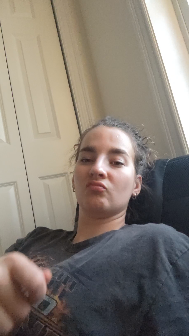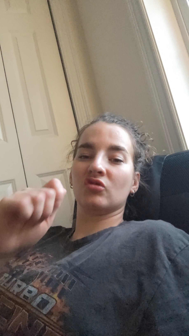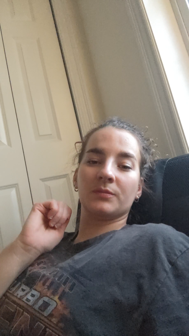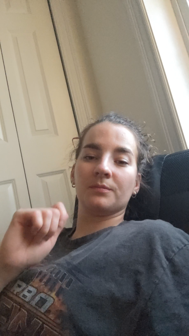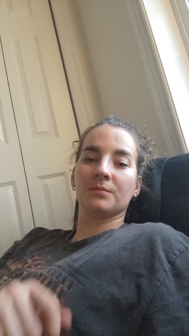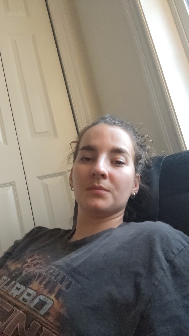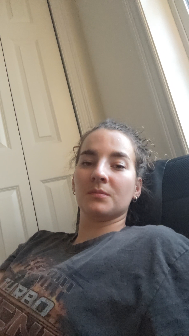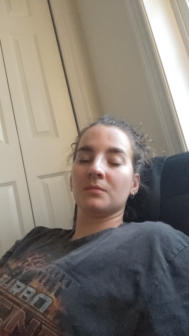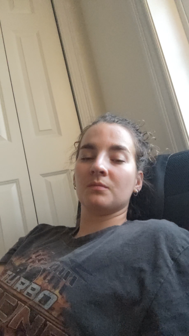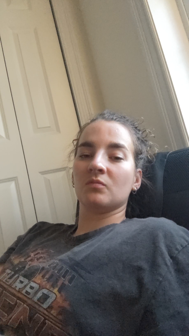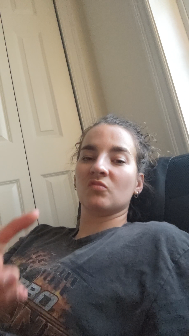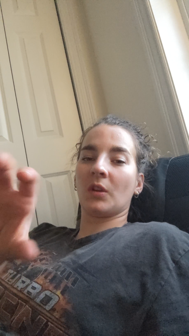dump